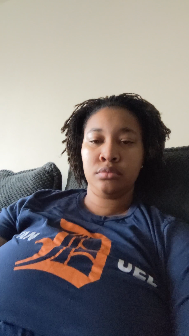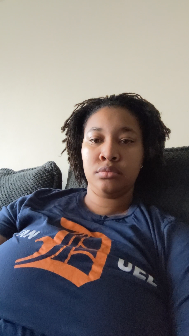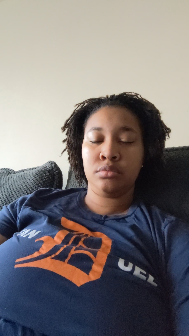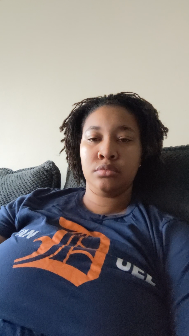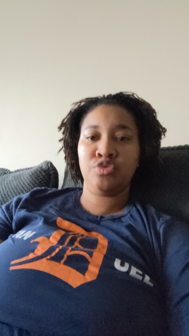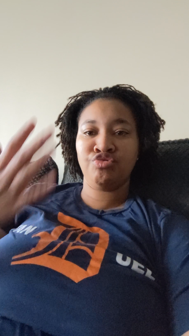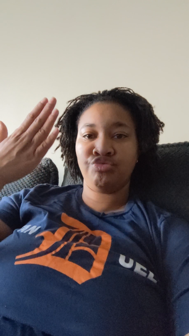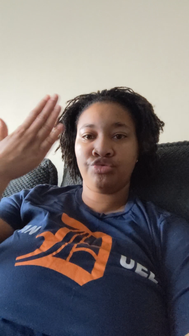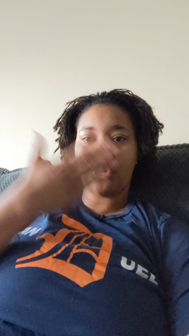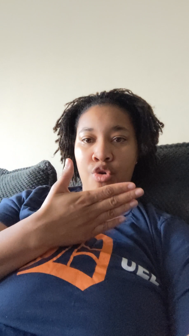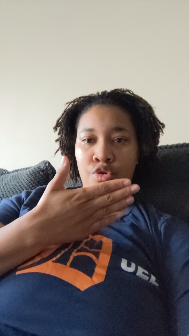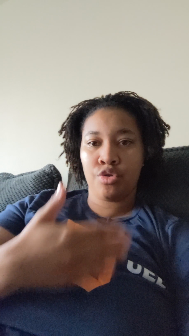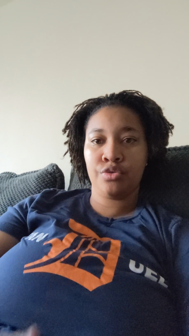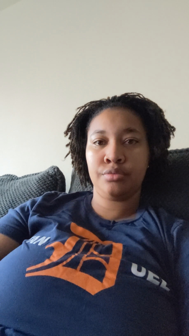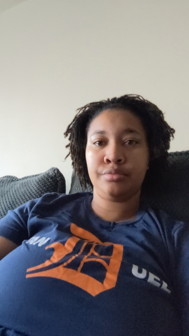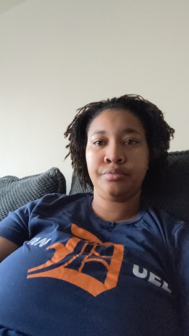dark